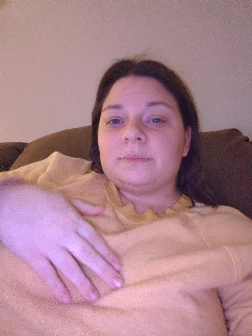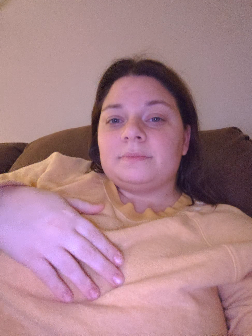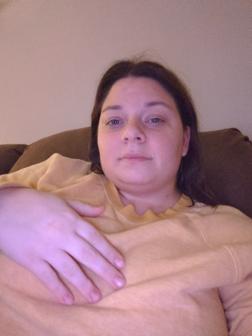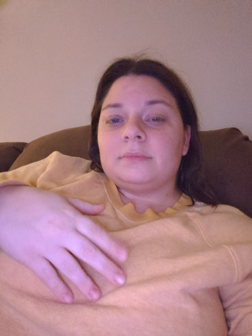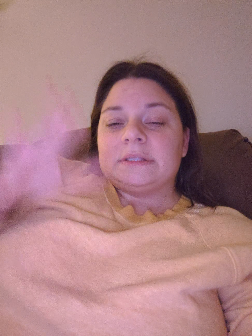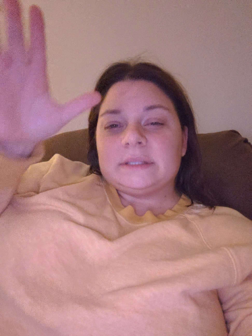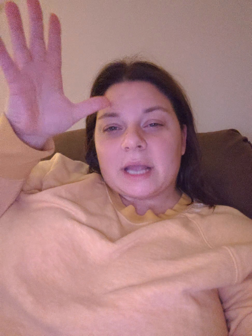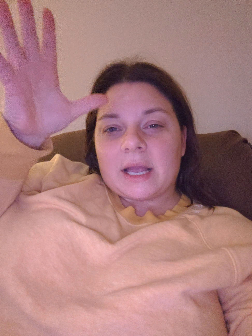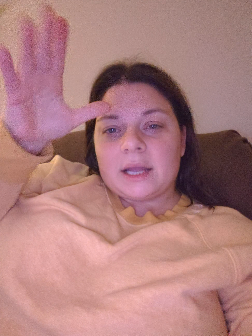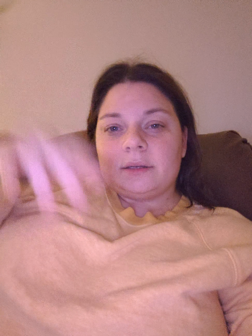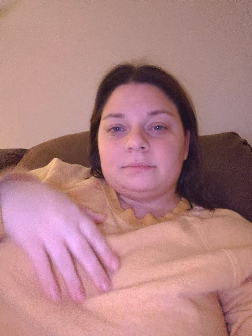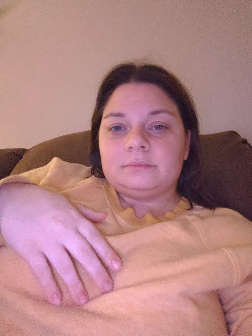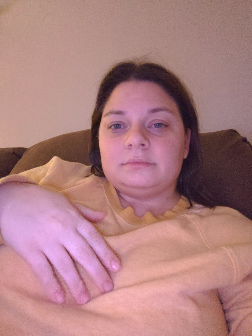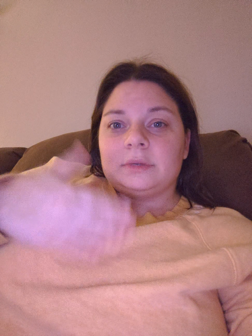dad